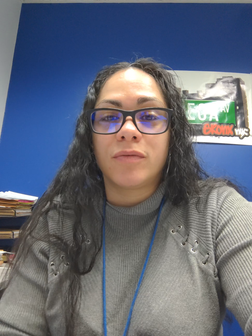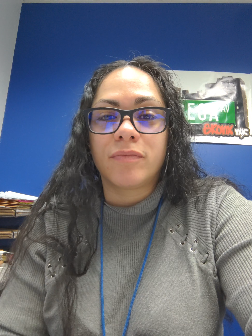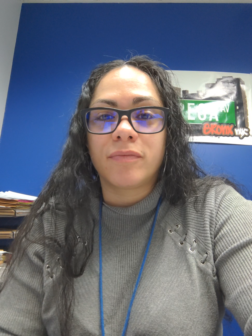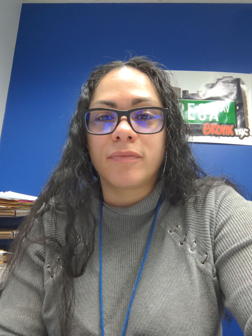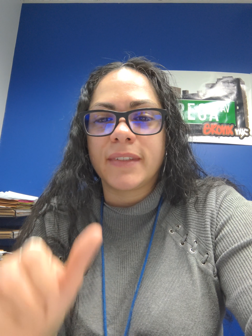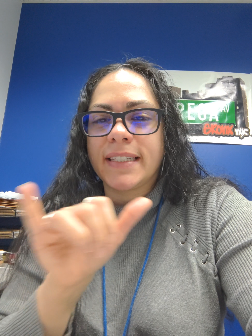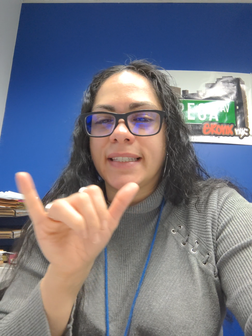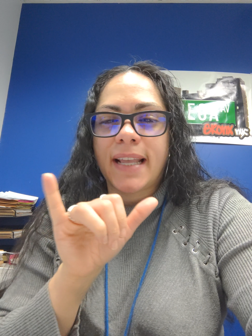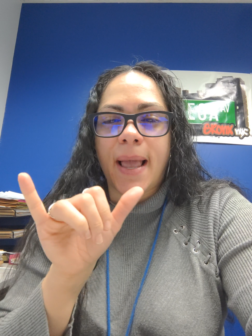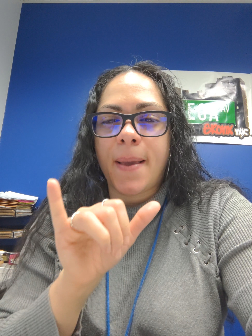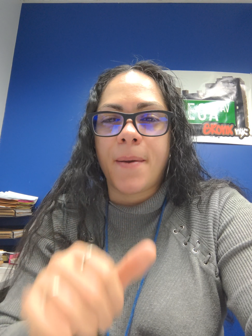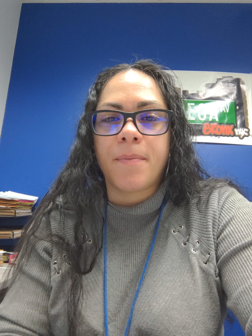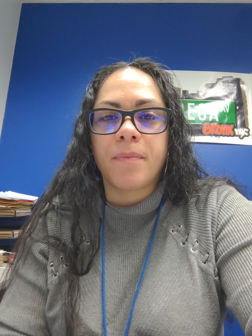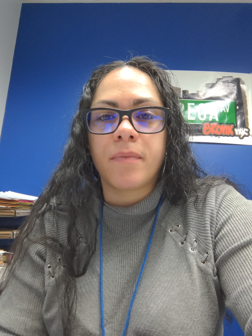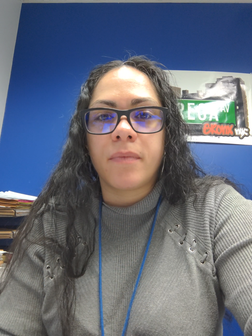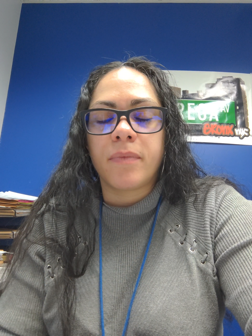same